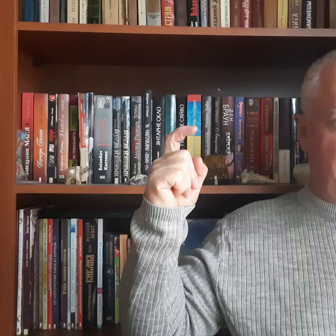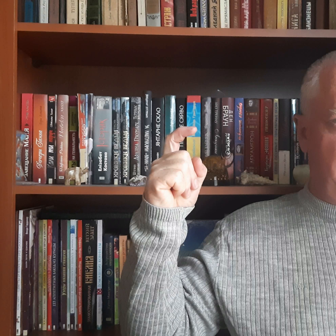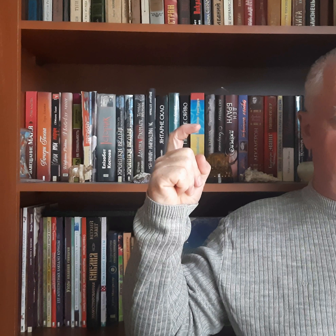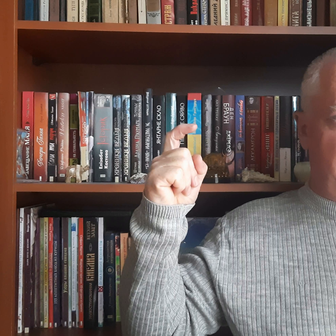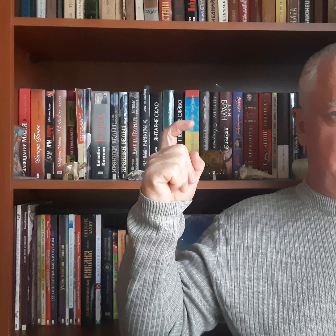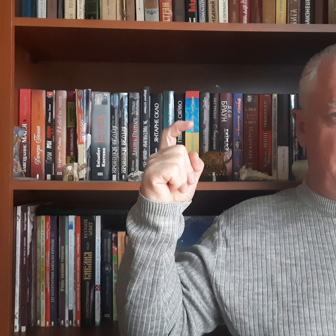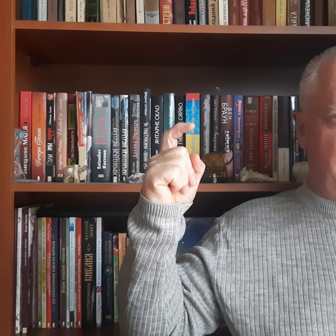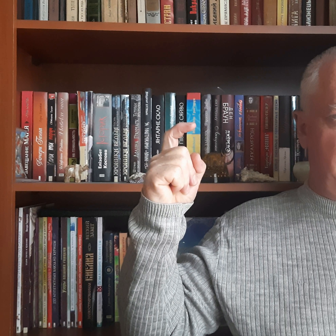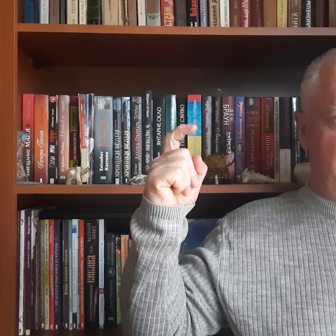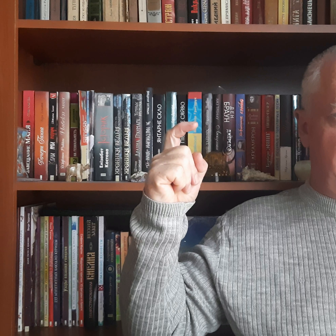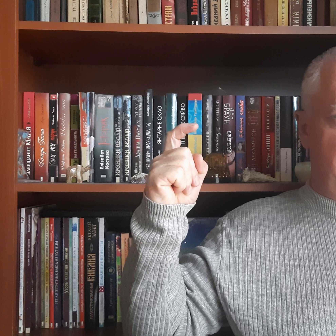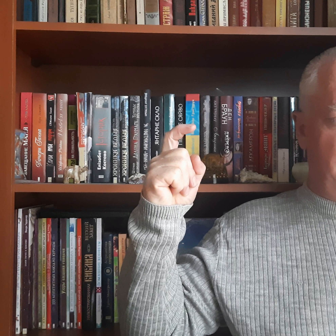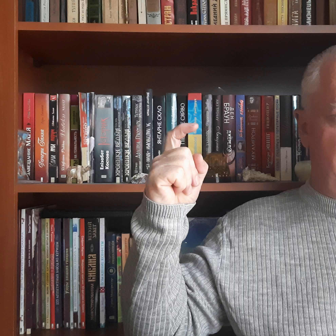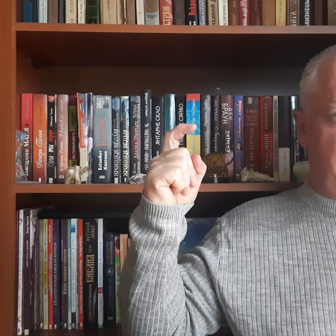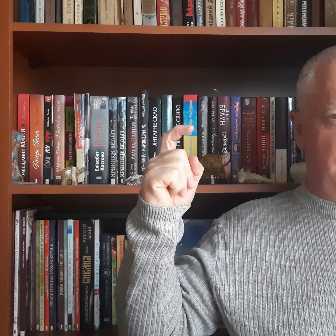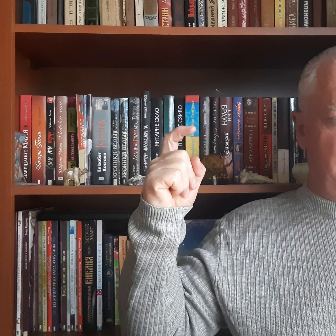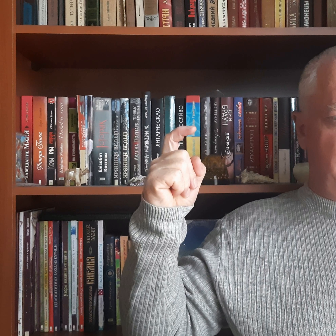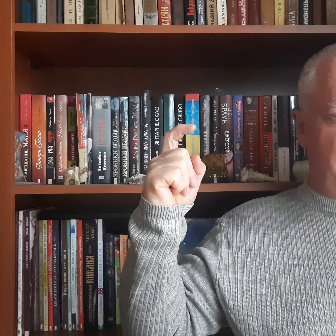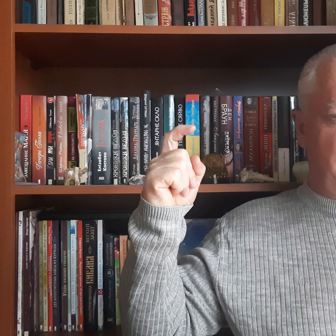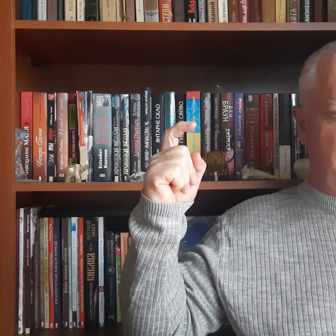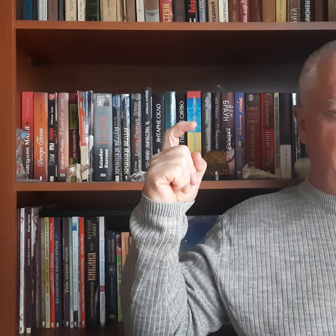Х